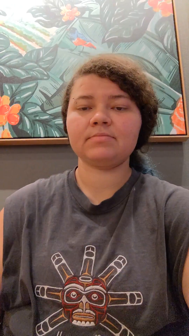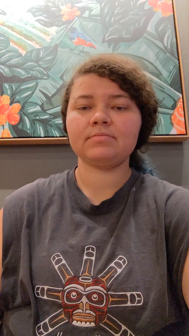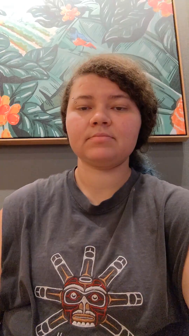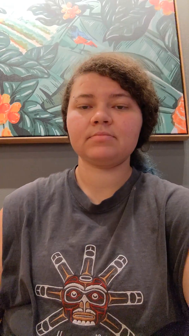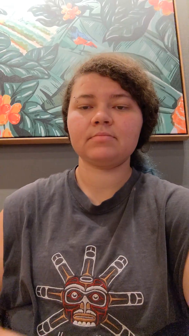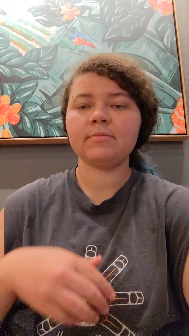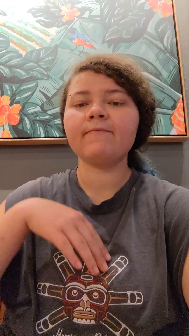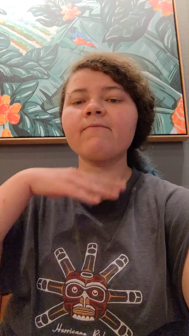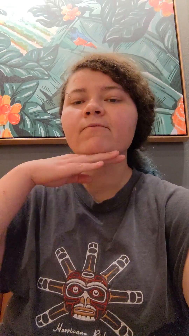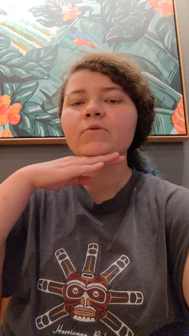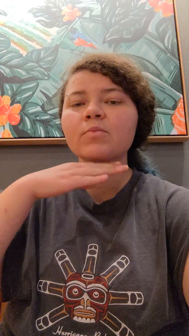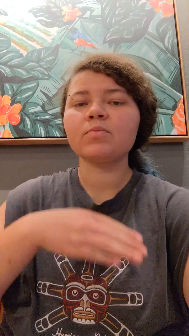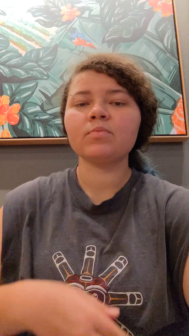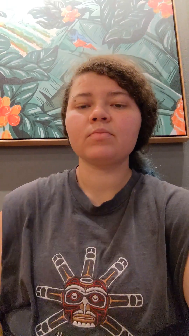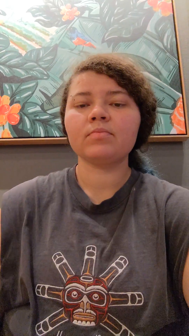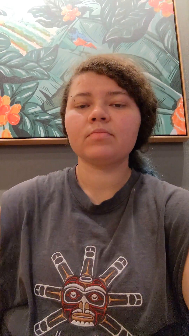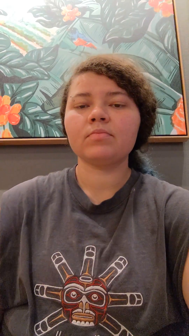full